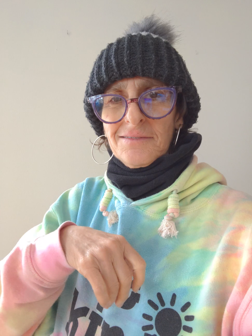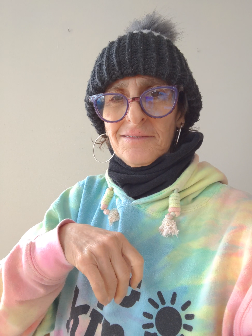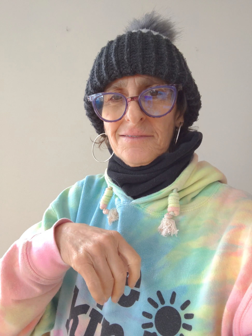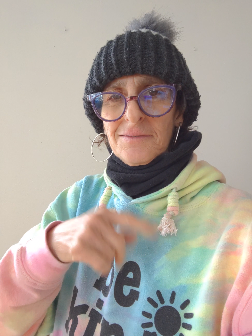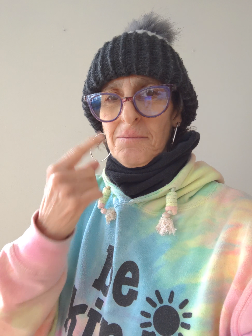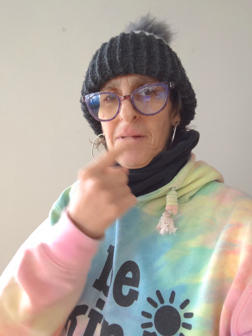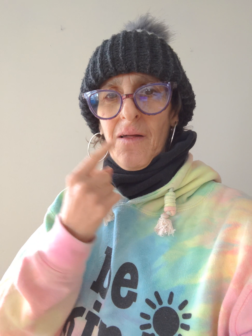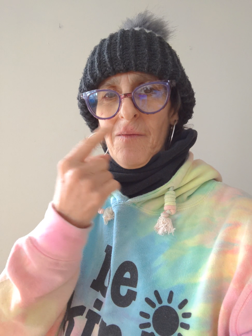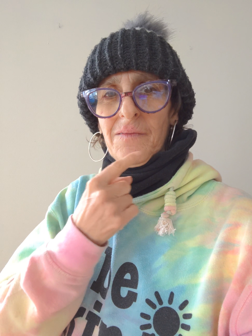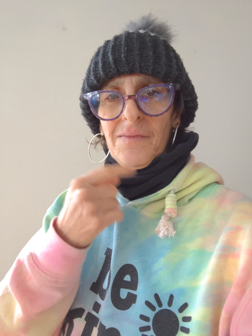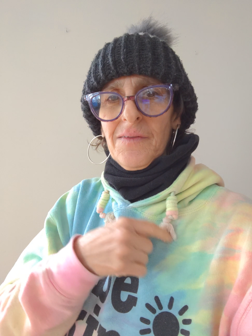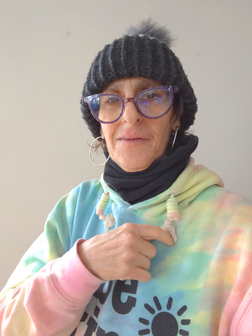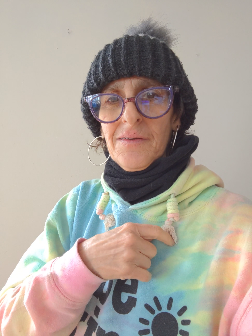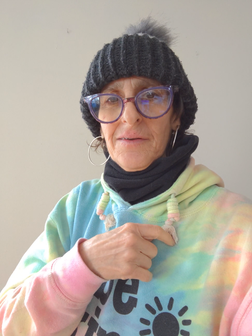mouth